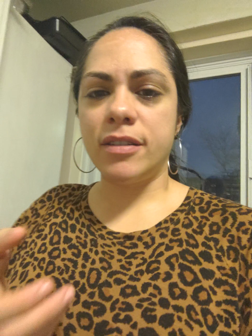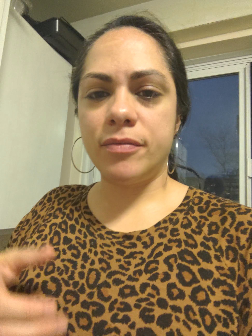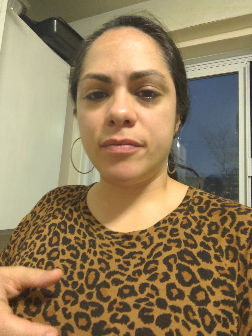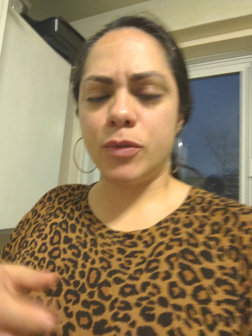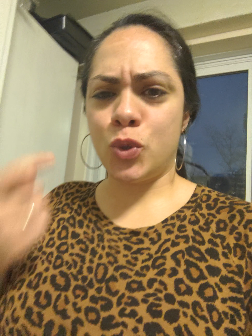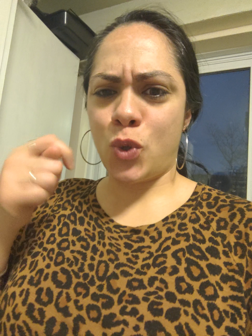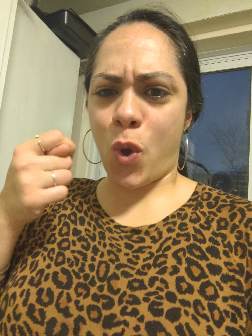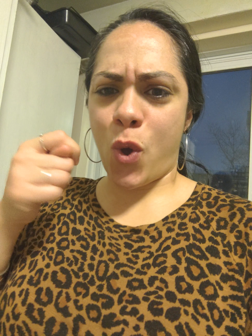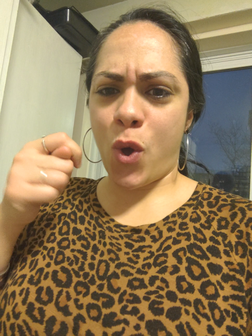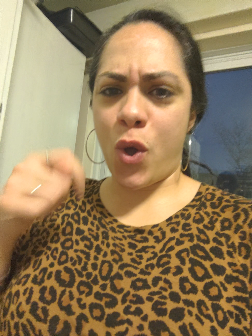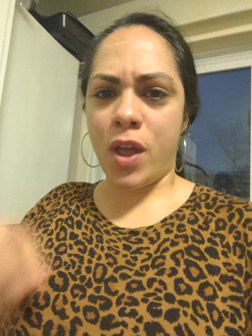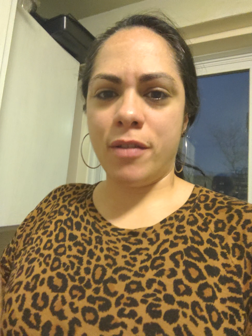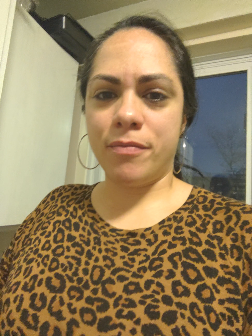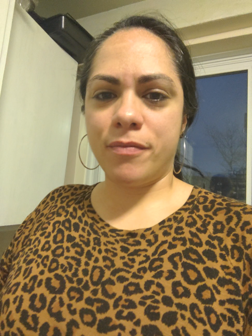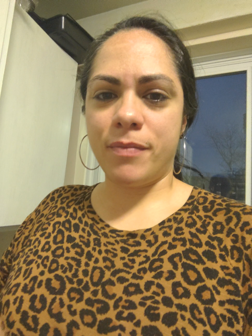toy